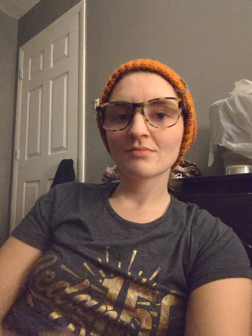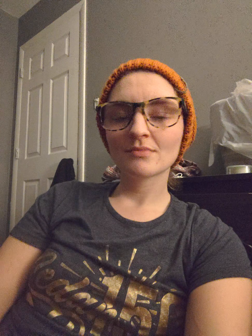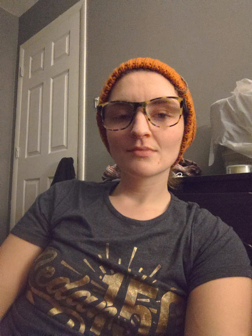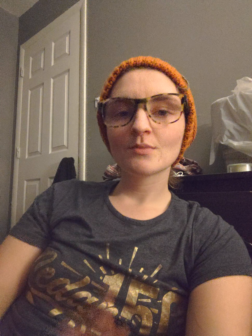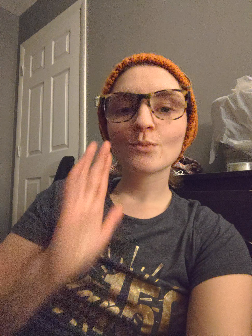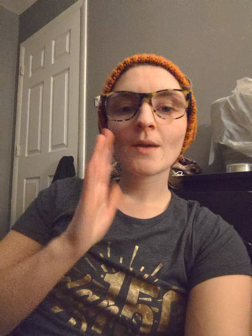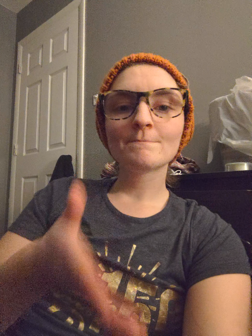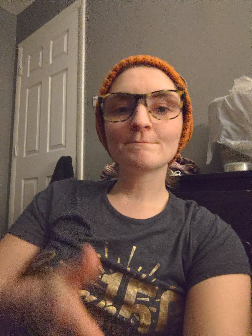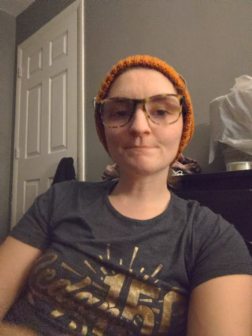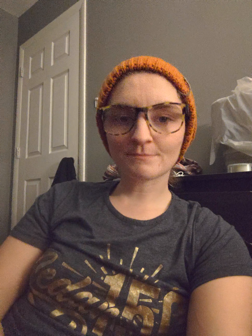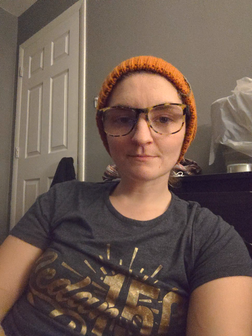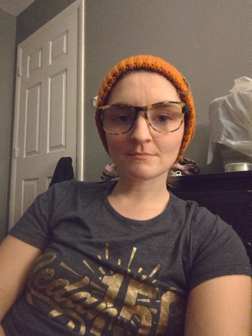will